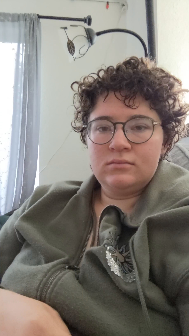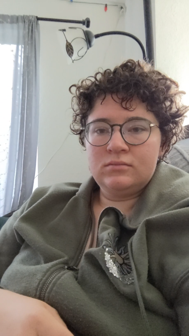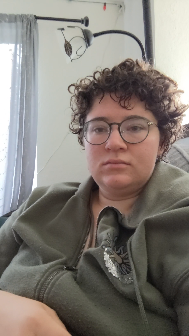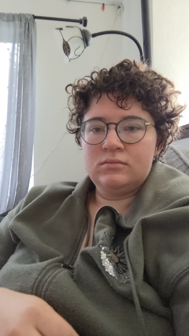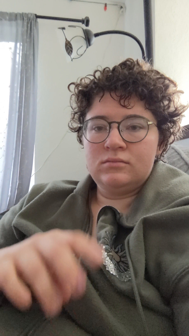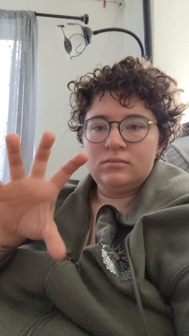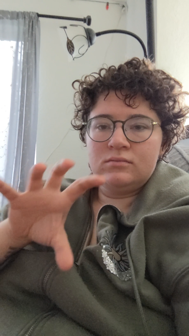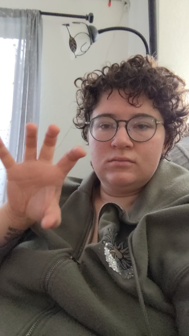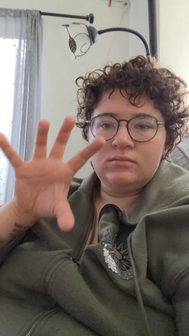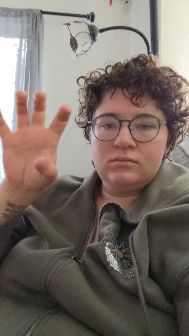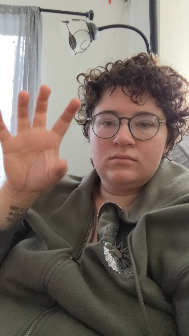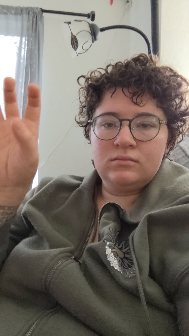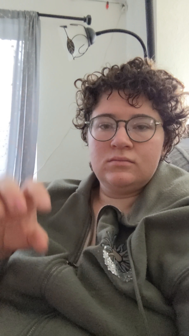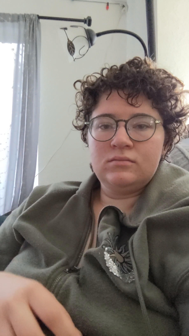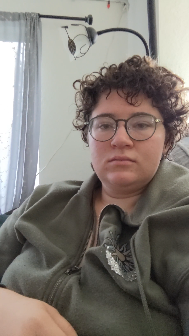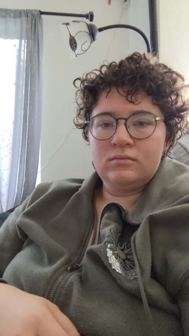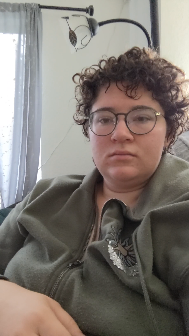climb